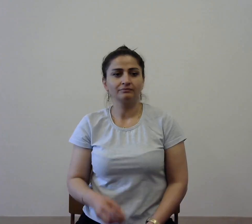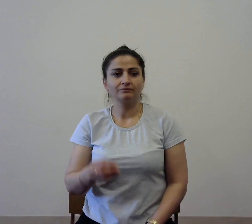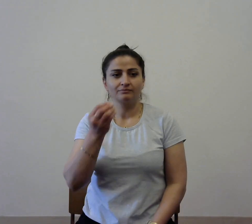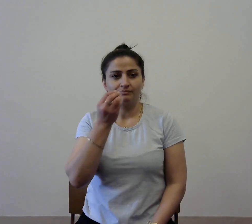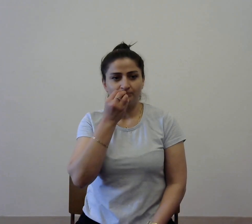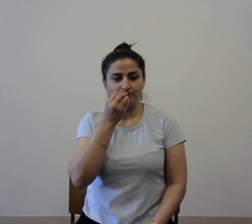yemək